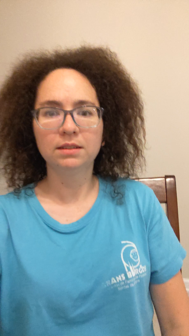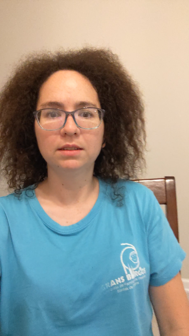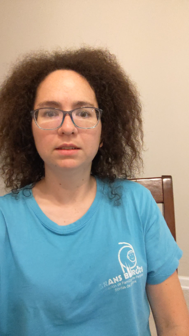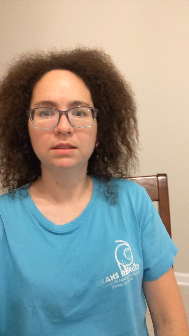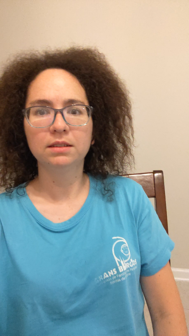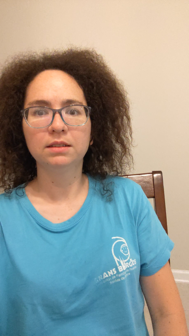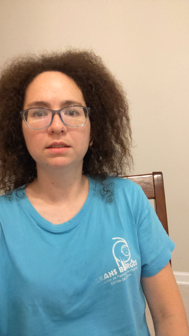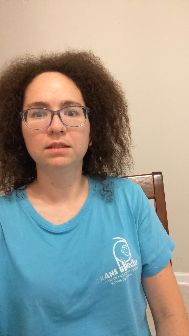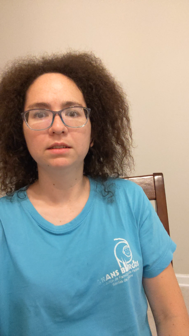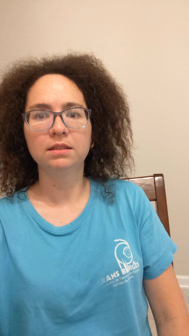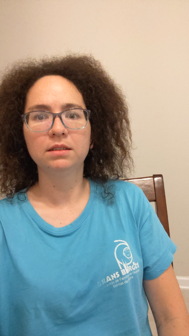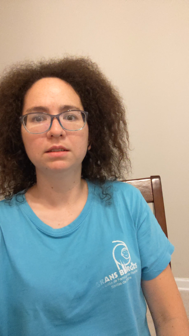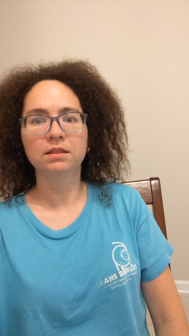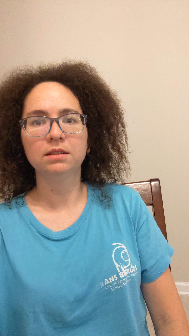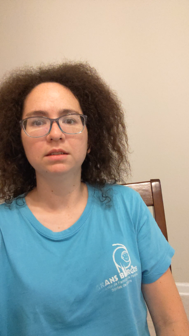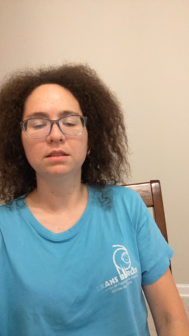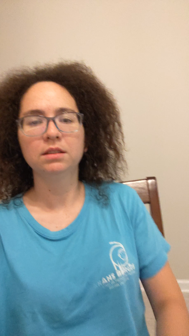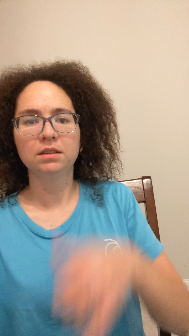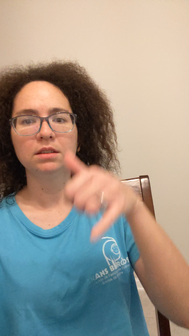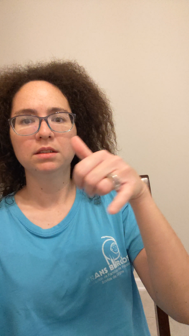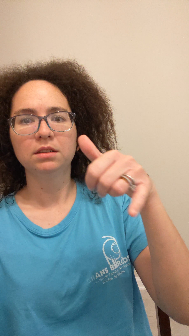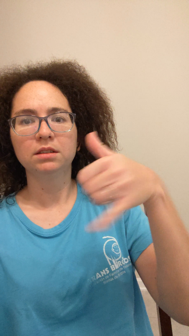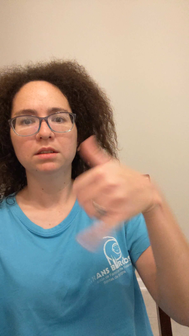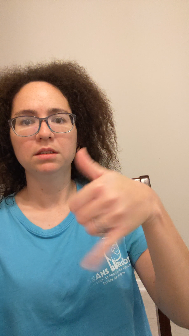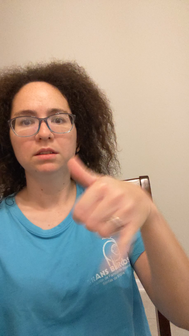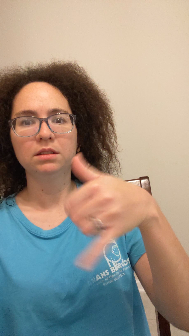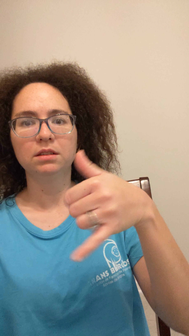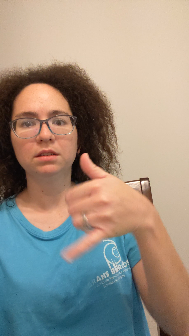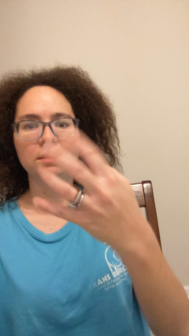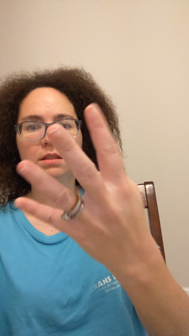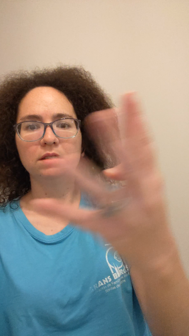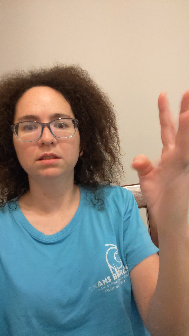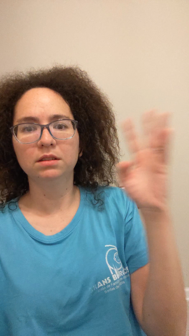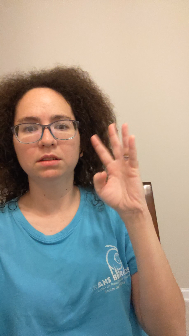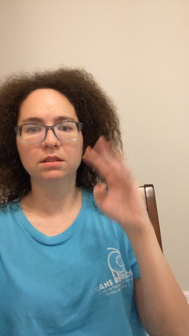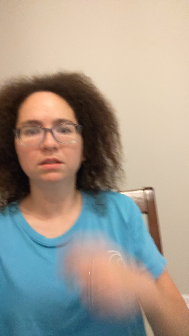playpen